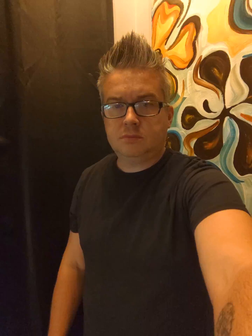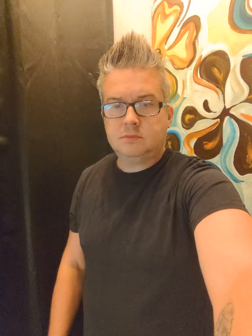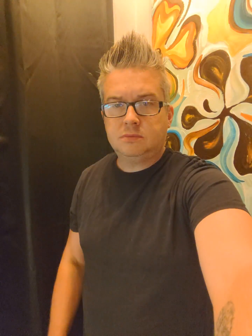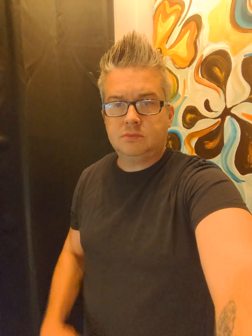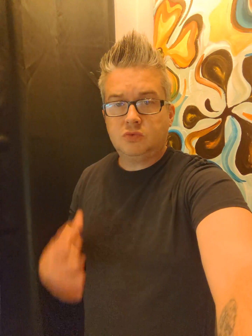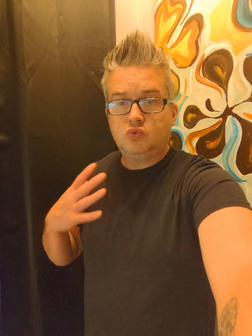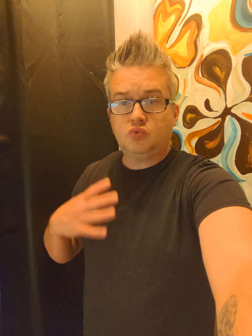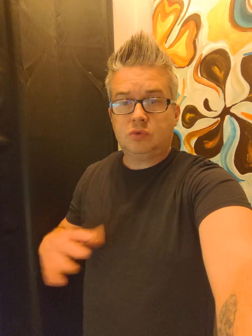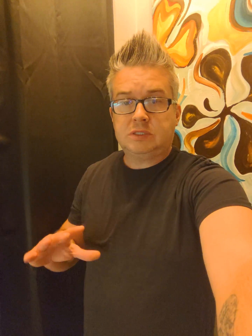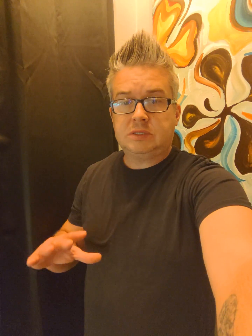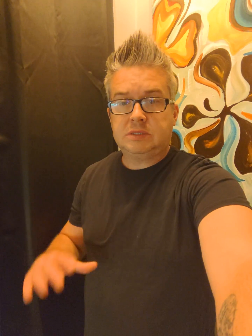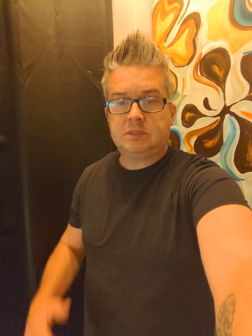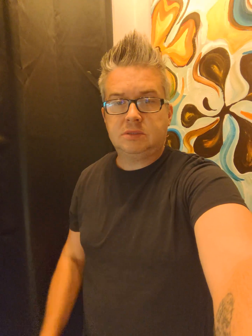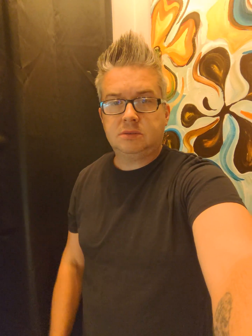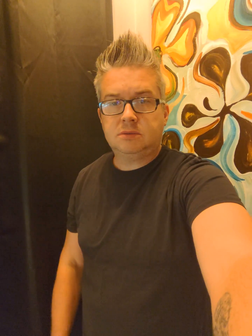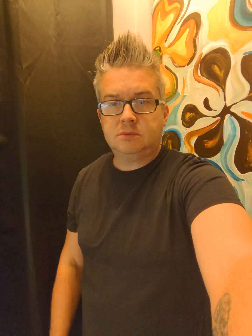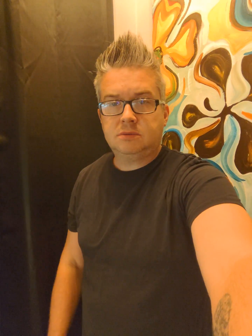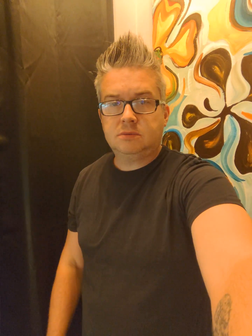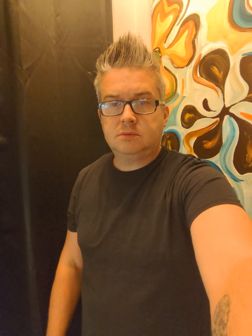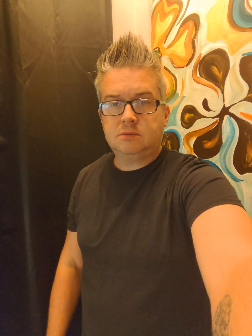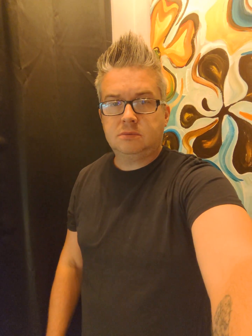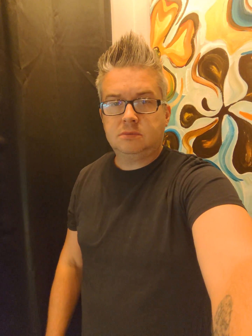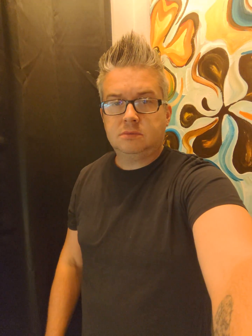dress